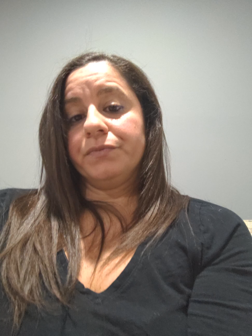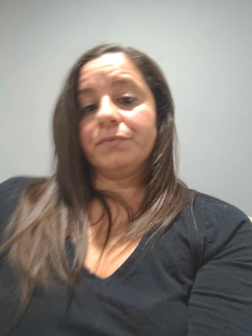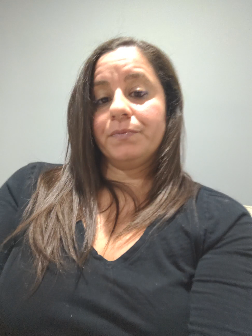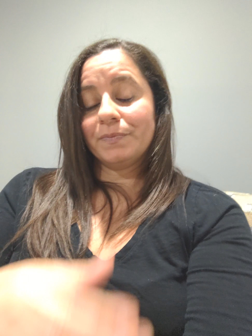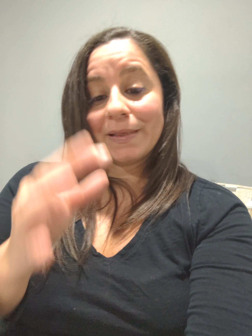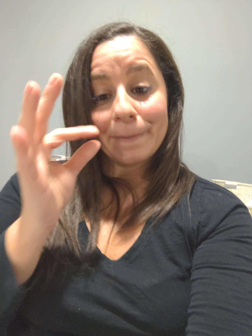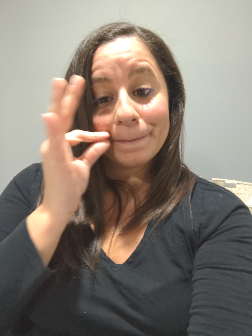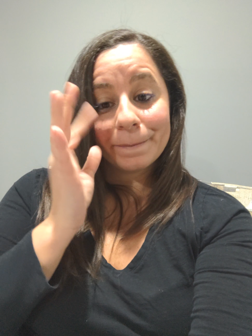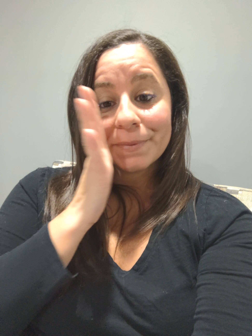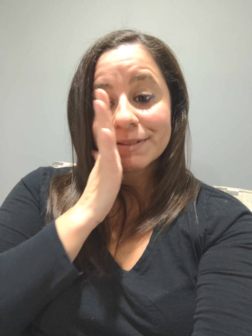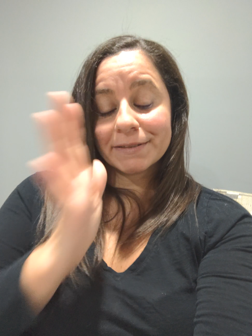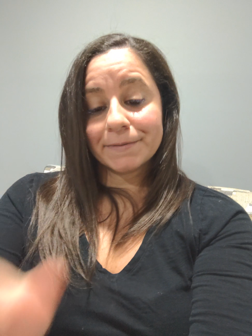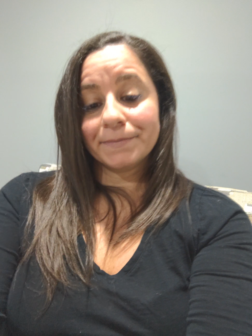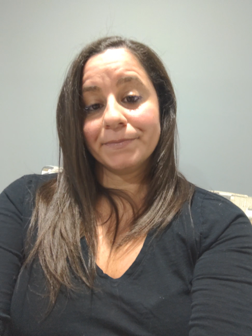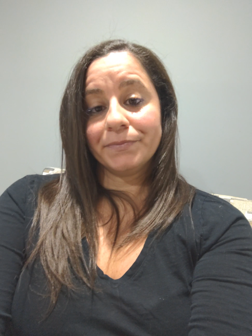bee